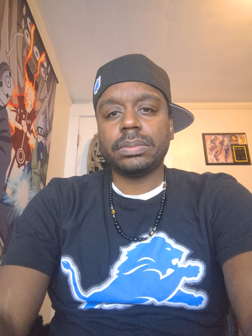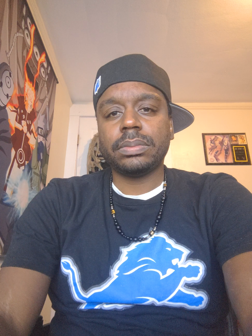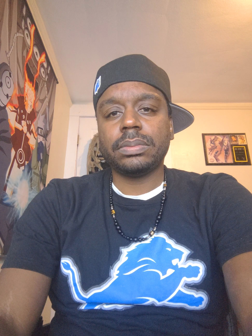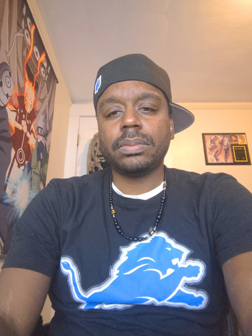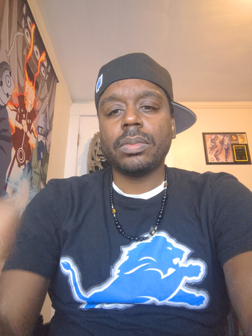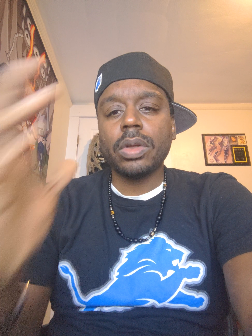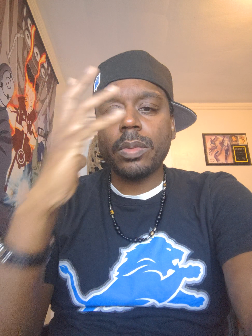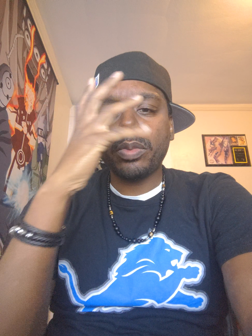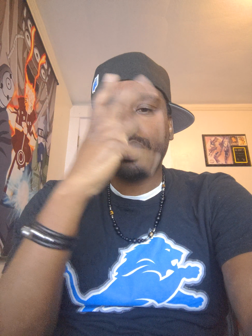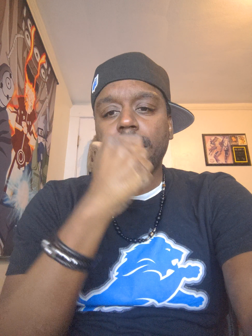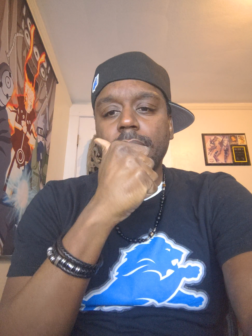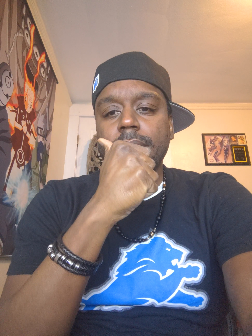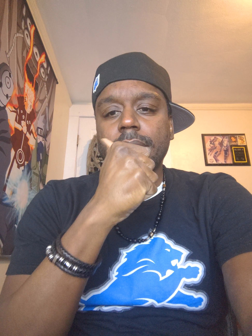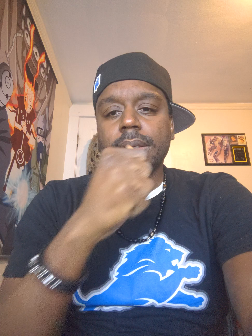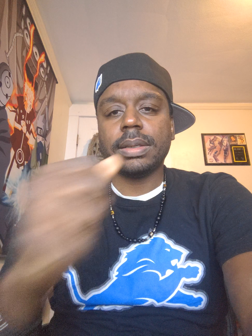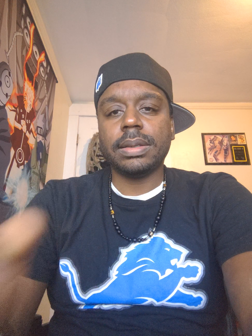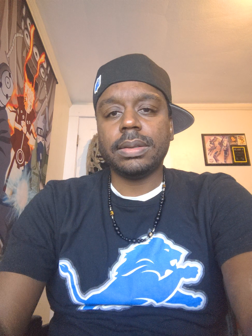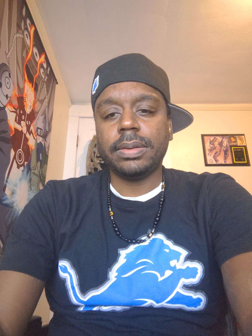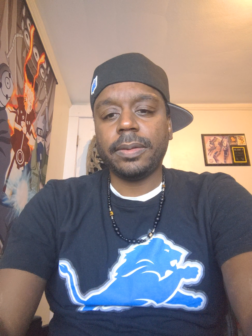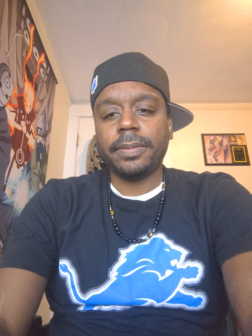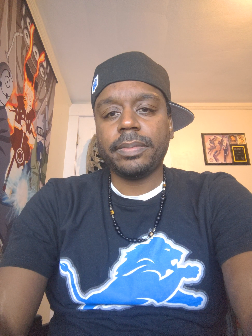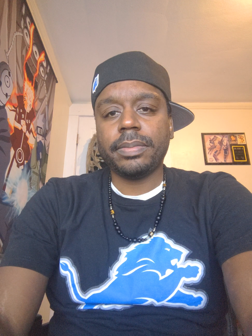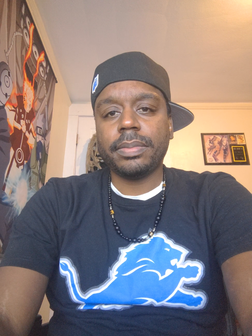pretty